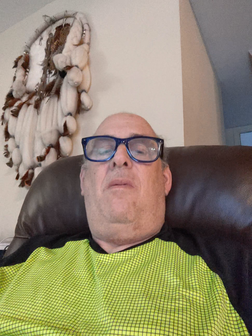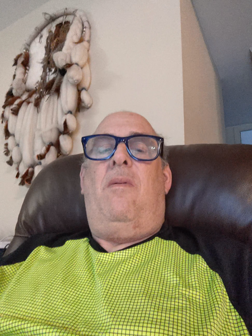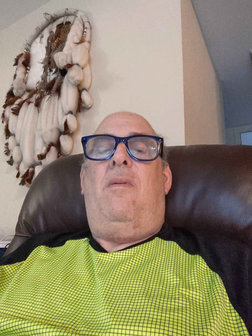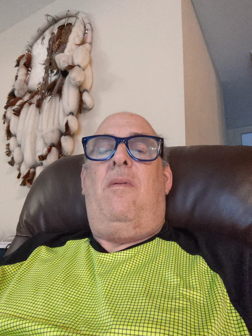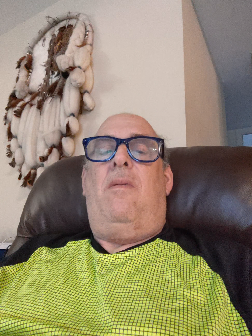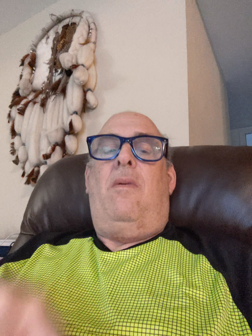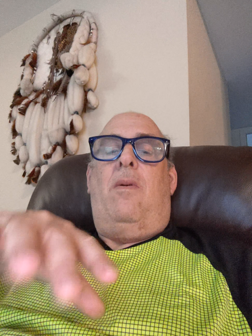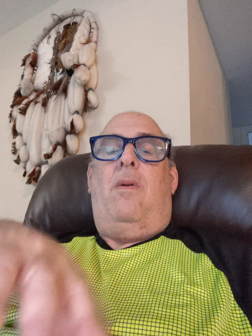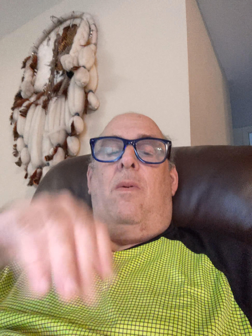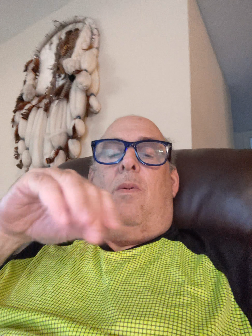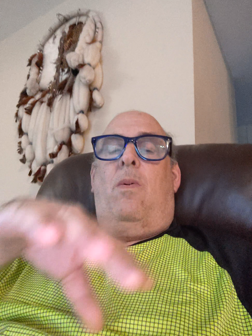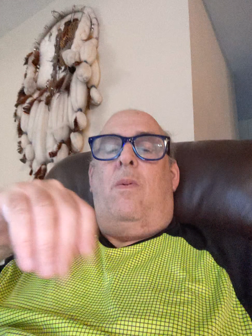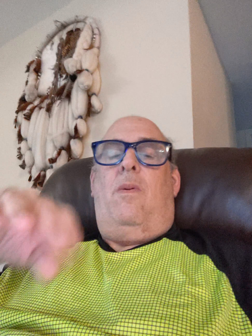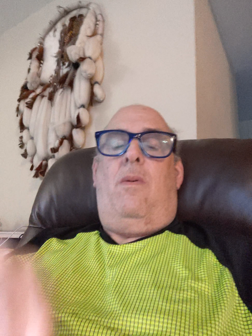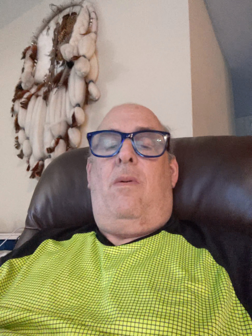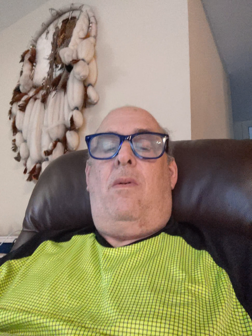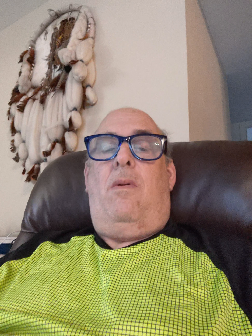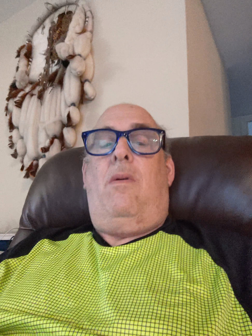vacuum